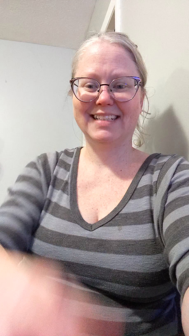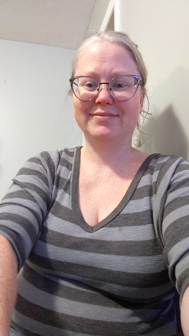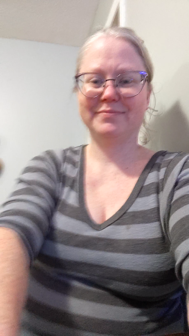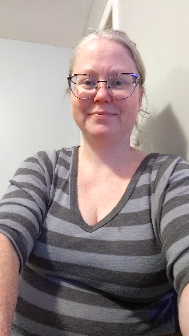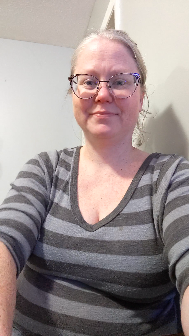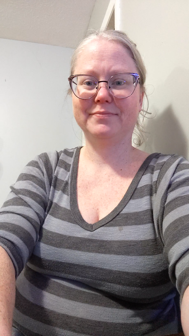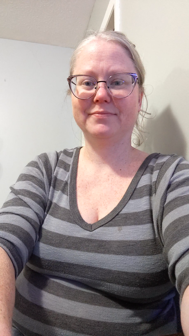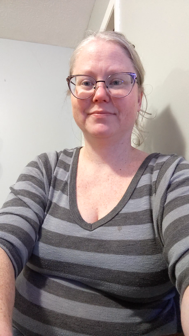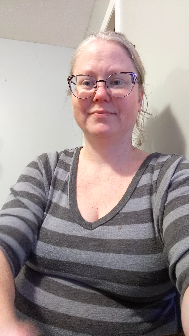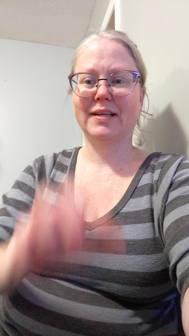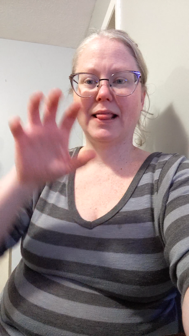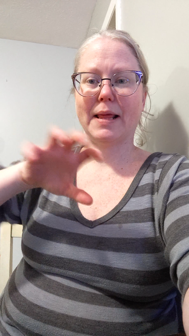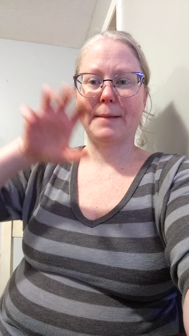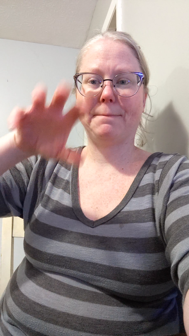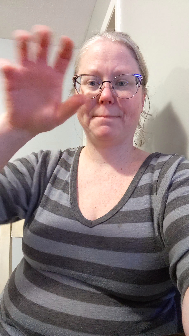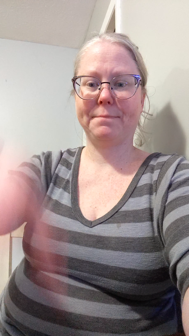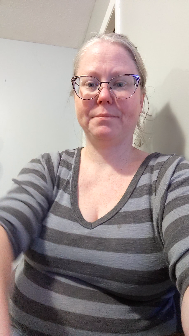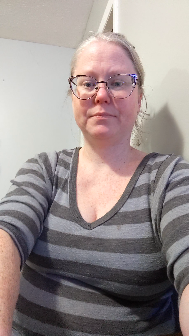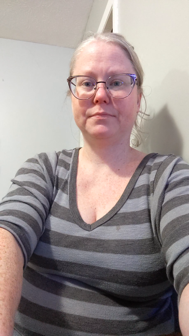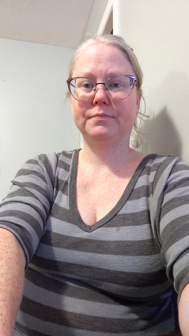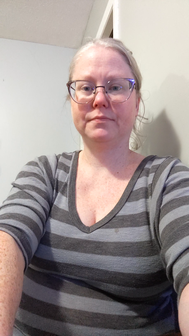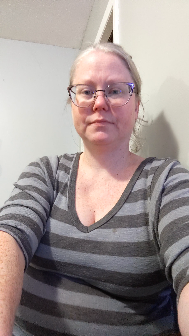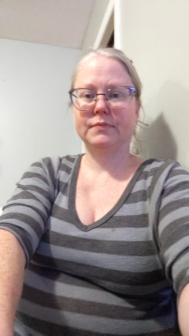climb